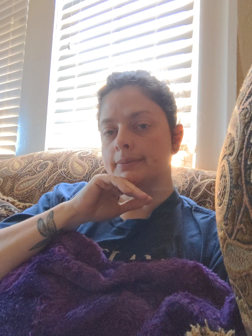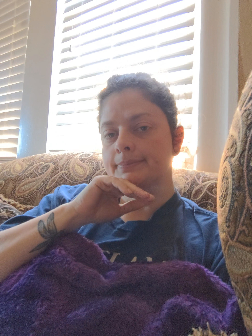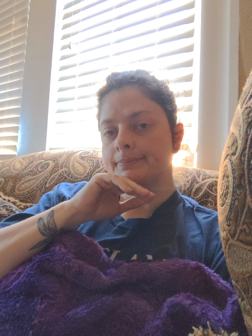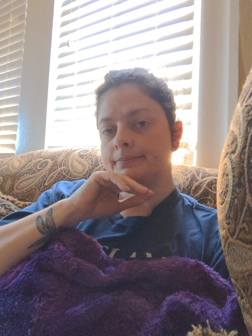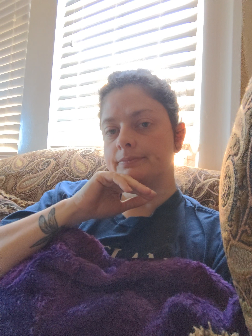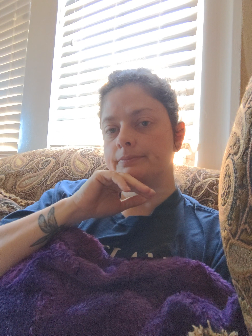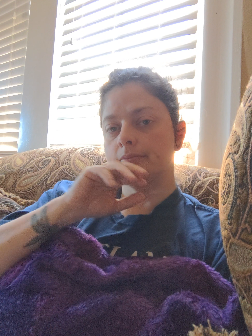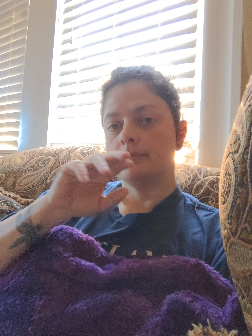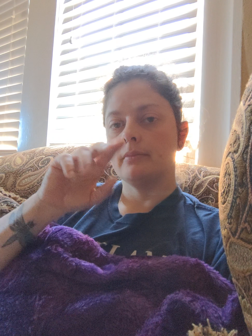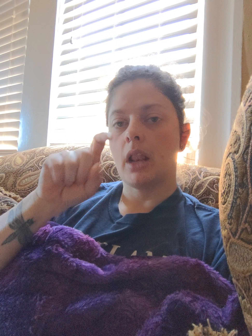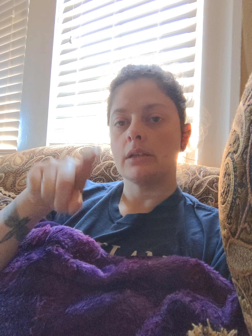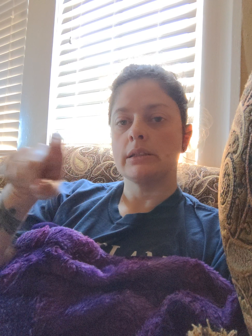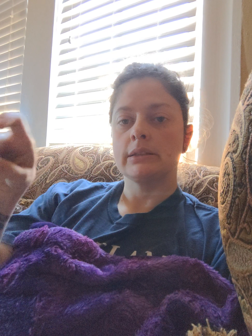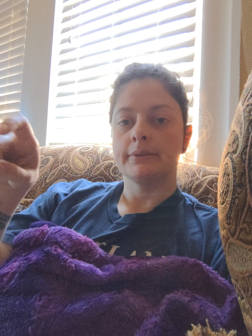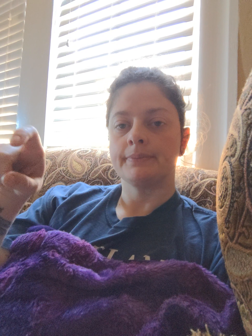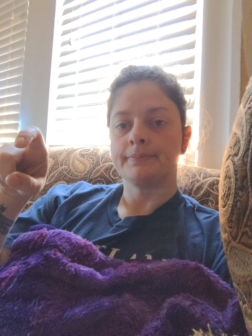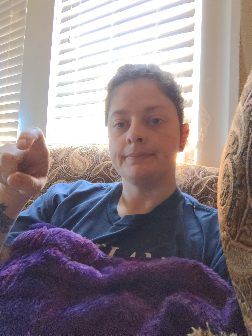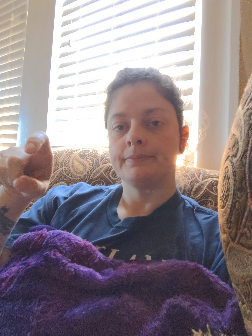closet